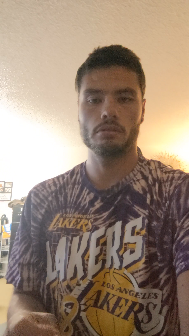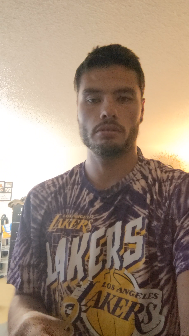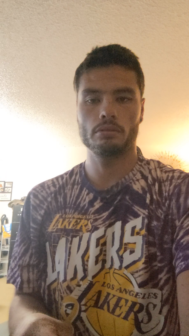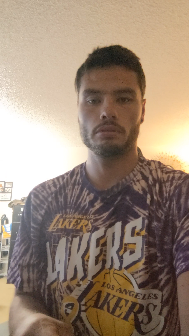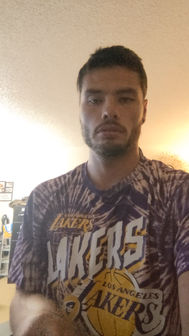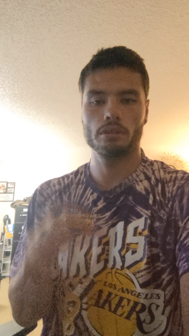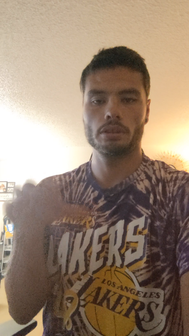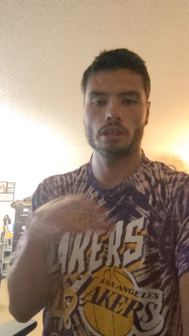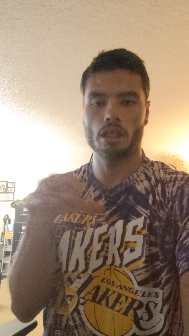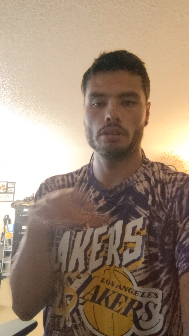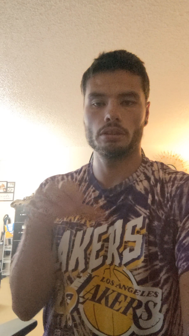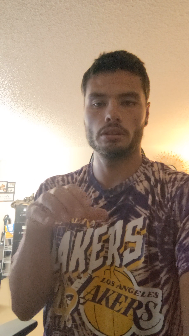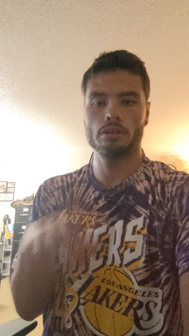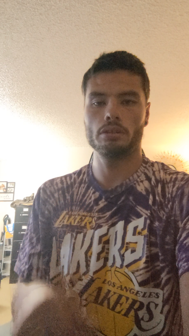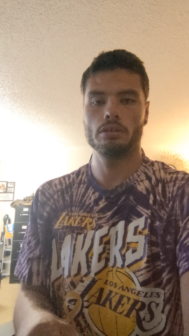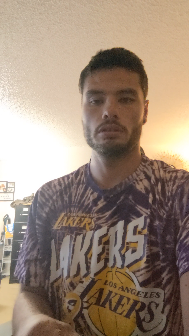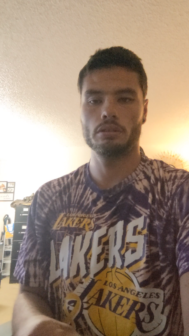does